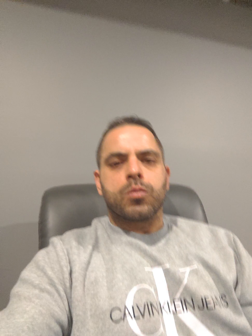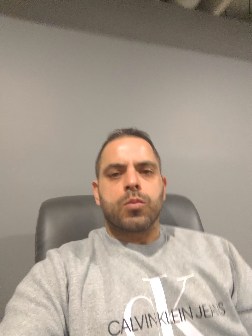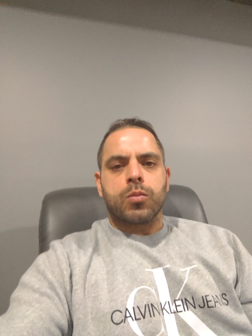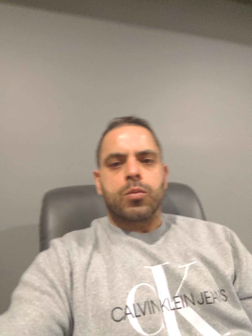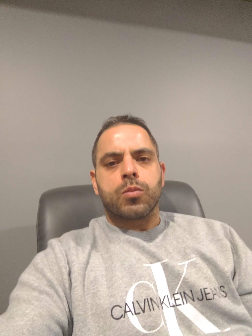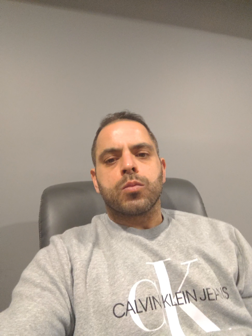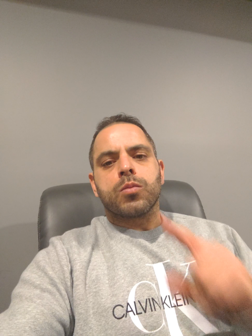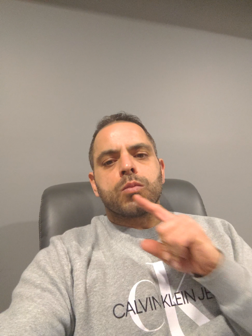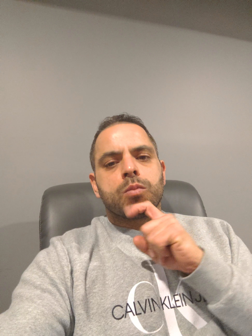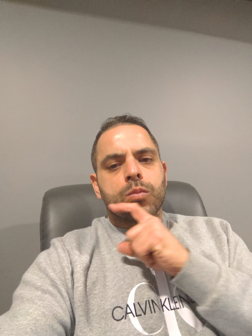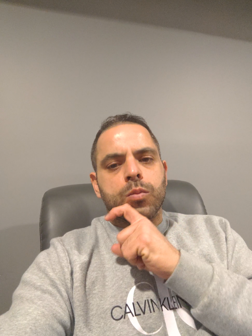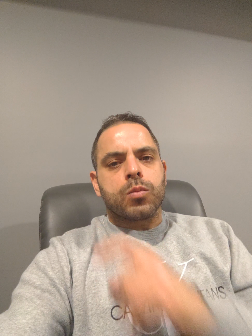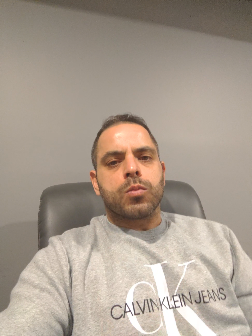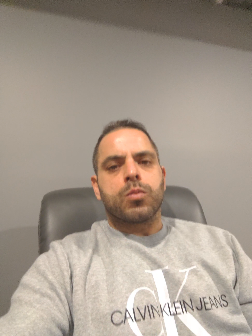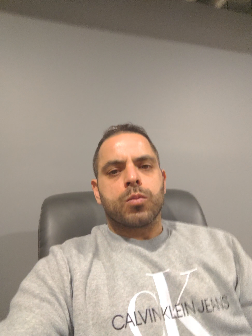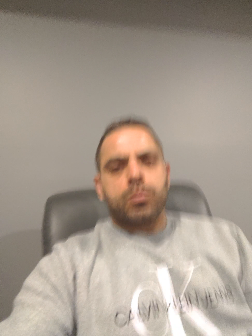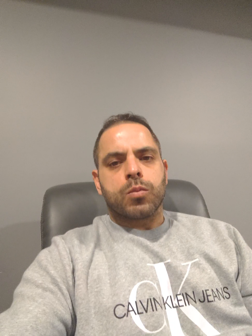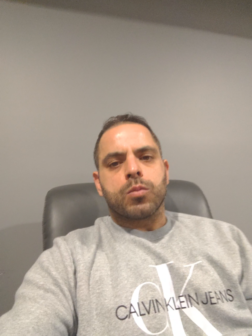cereal